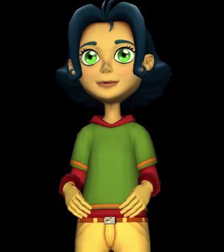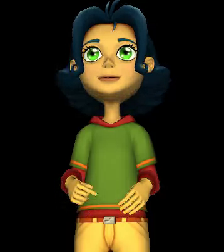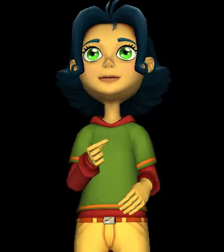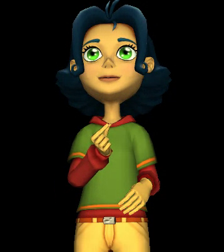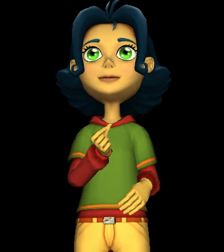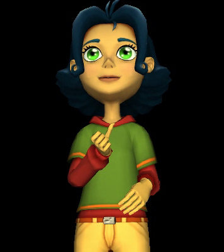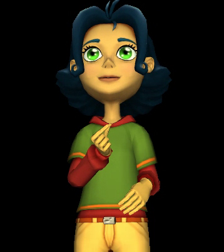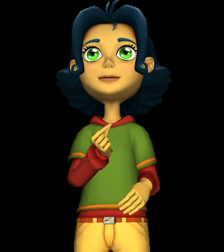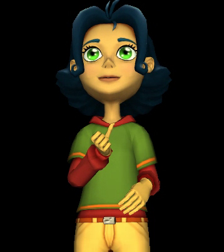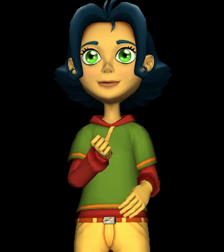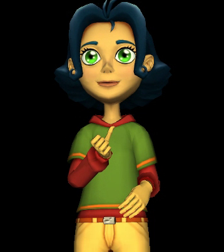مال